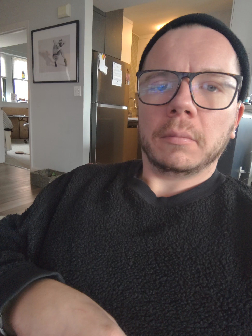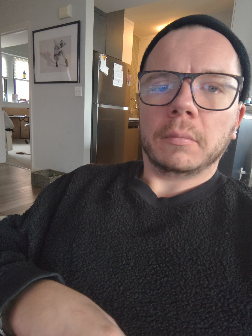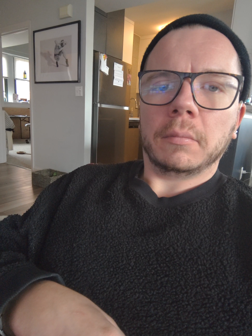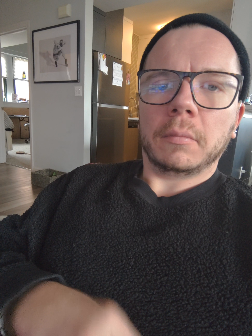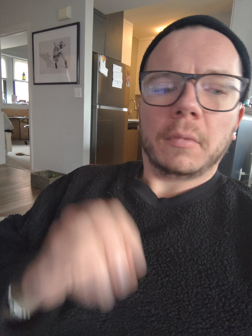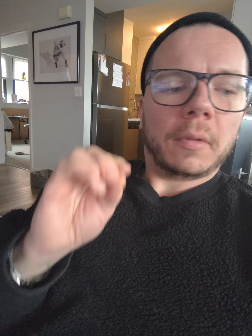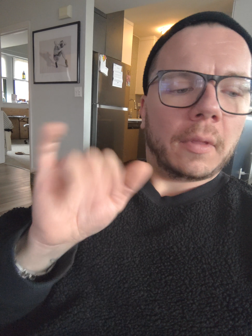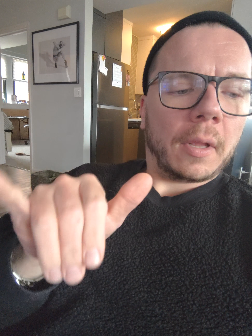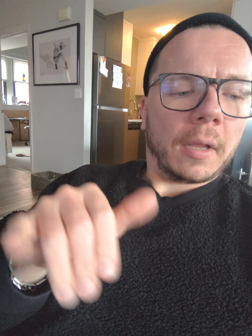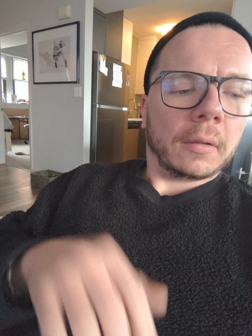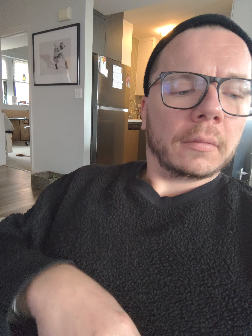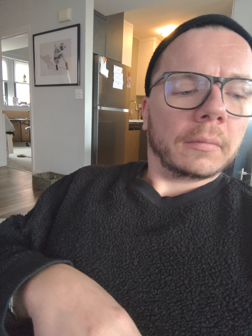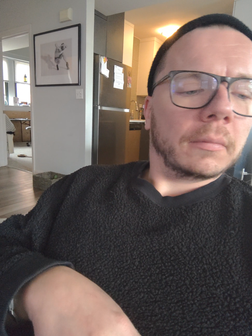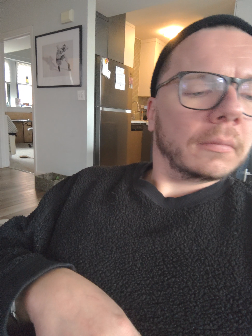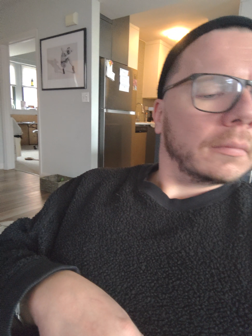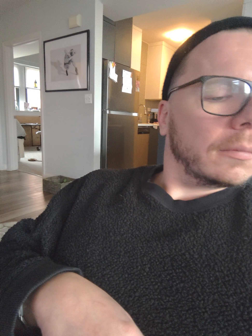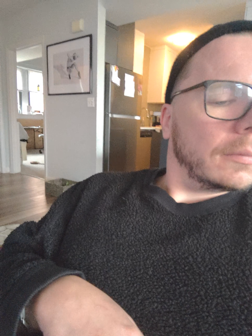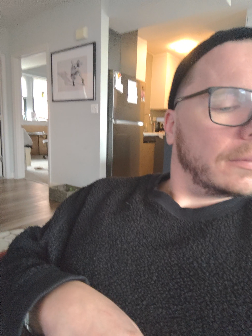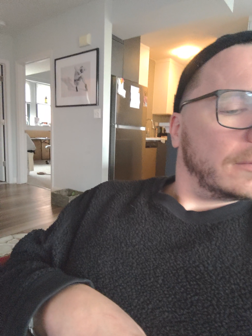that